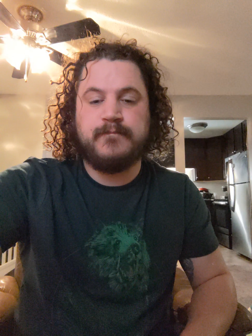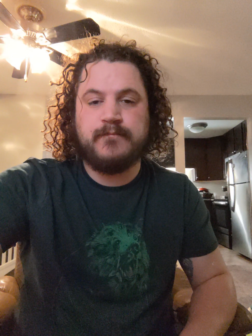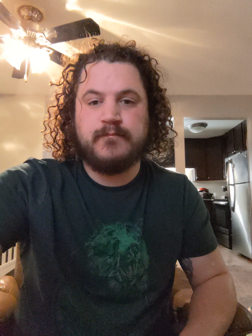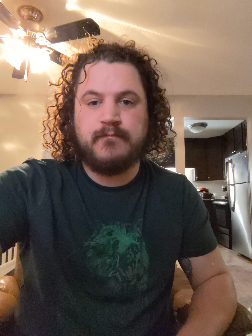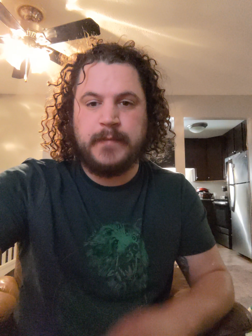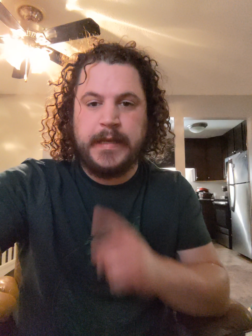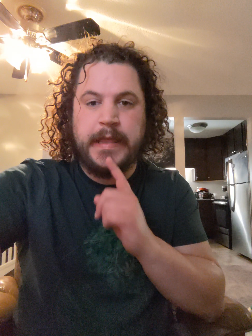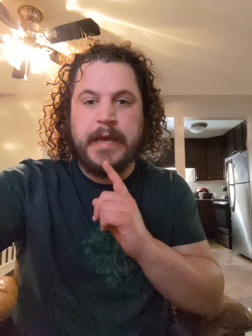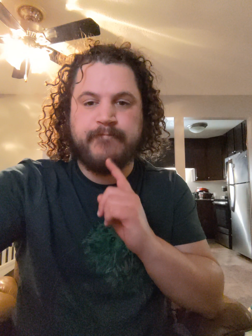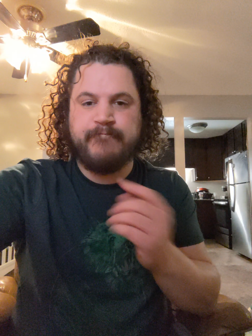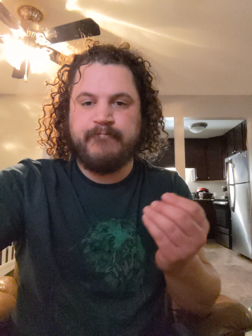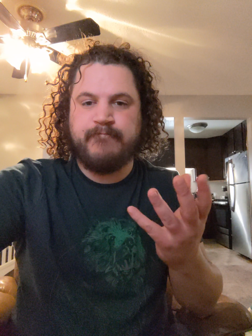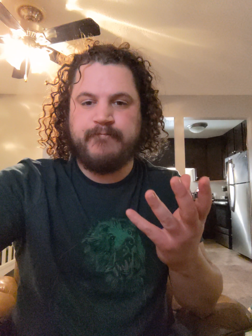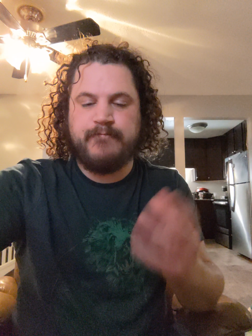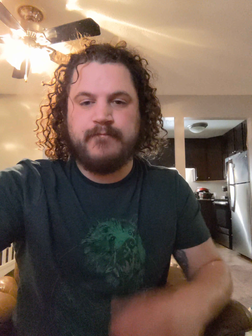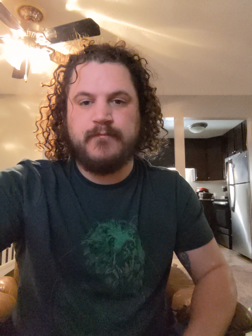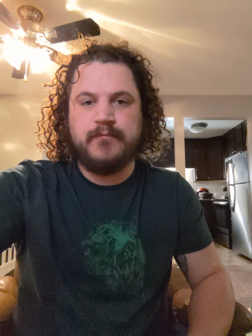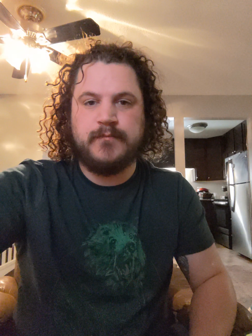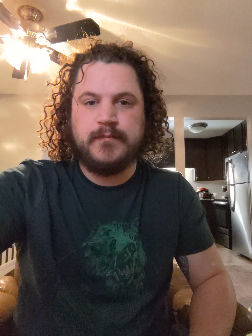lamp